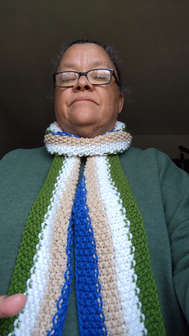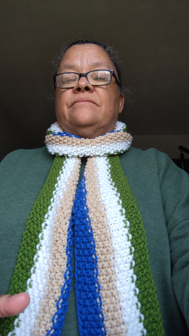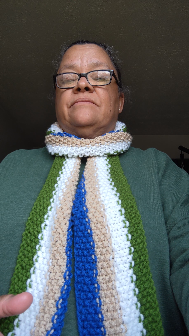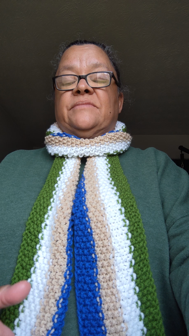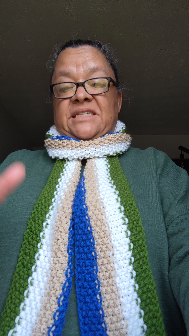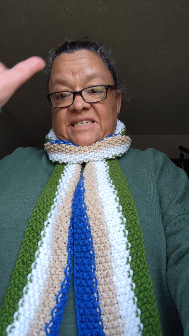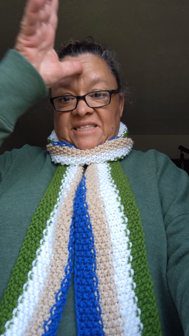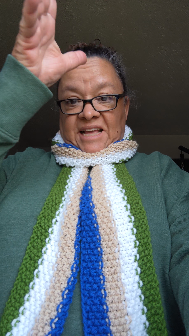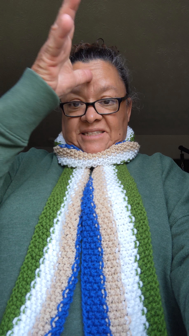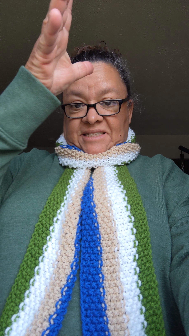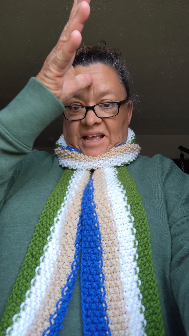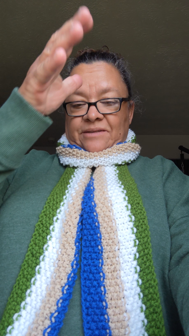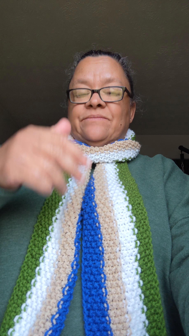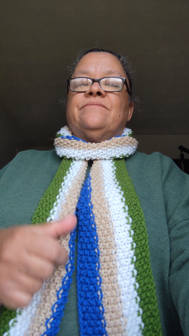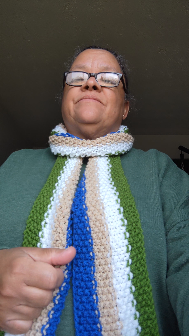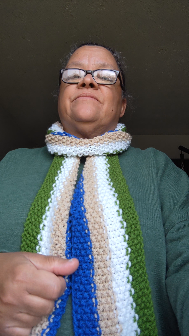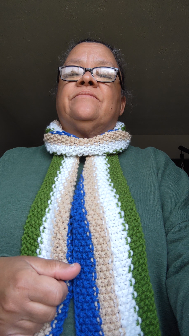daddy